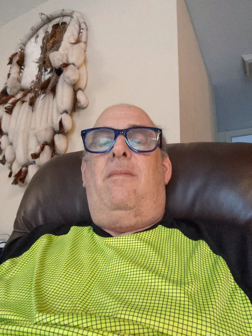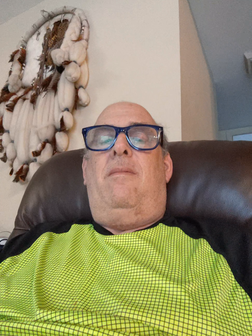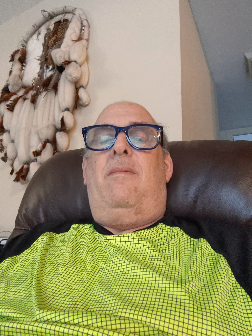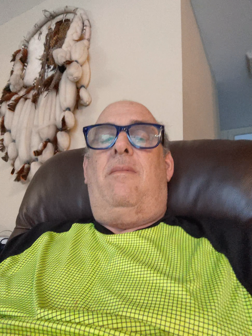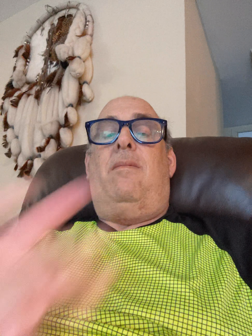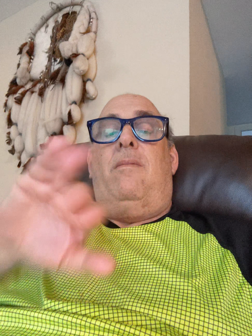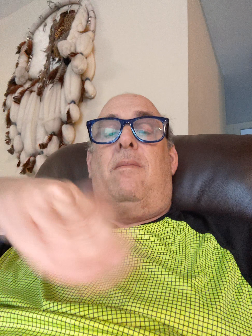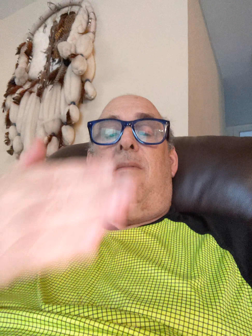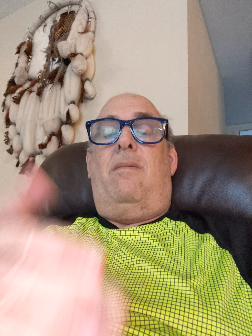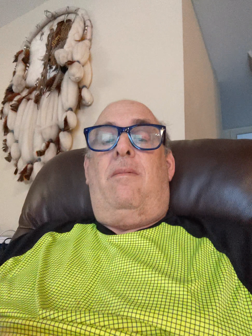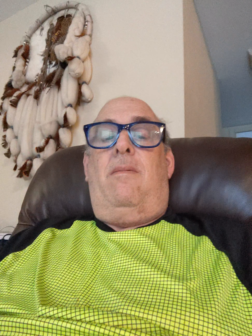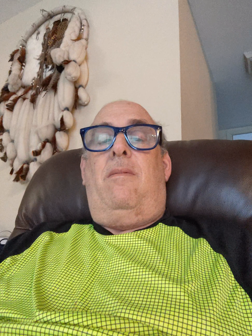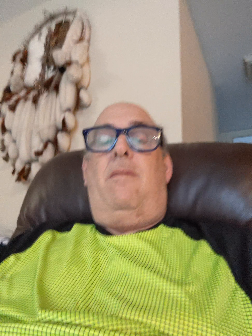all